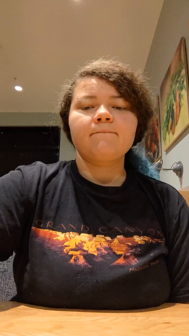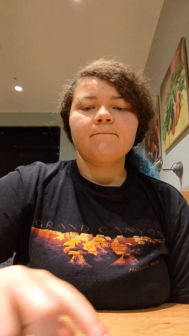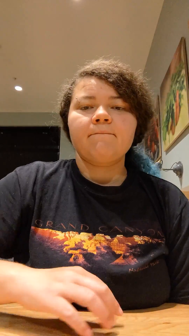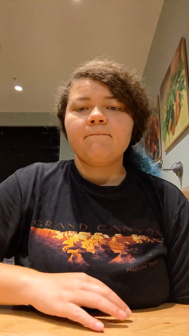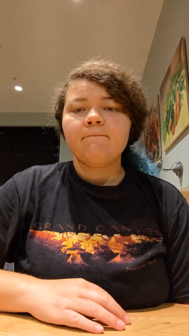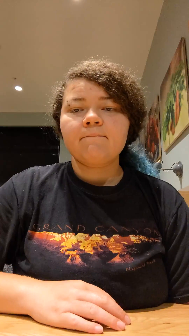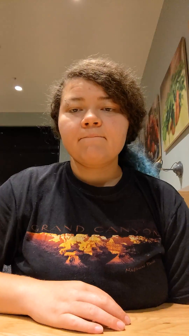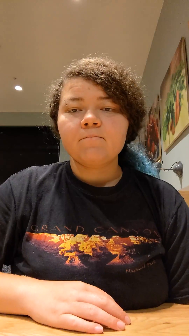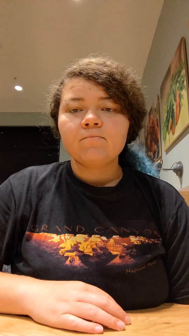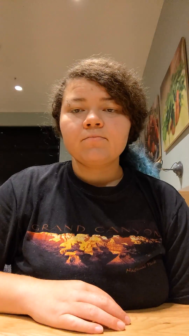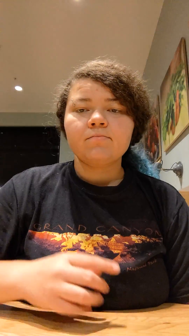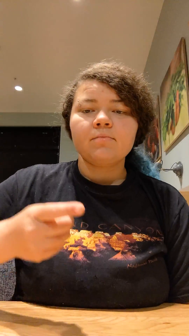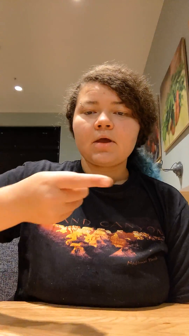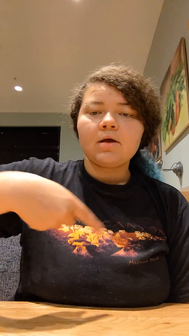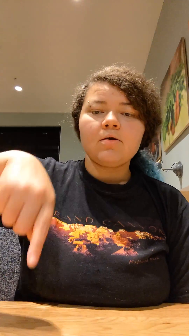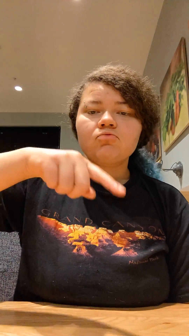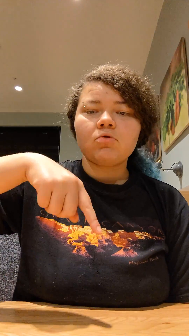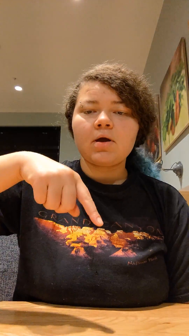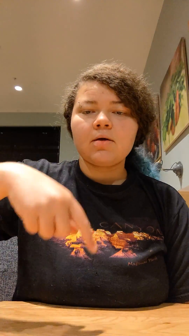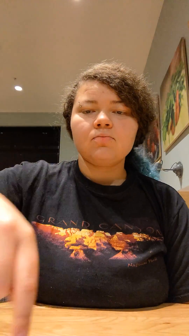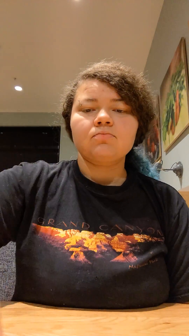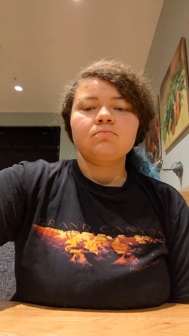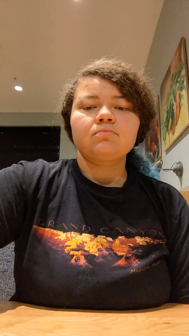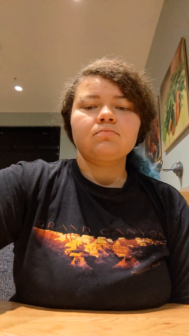around